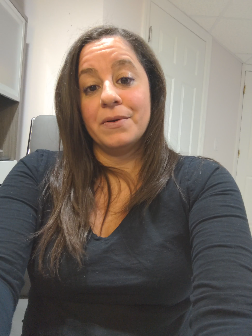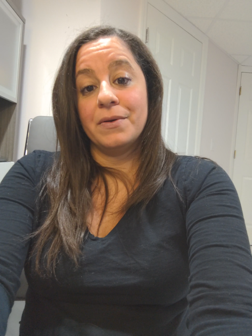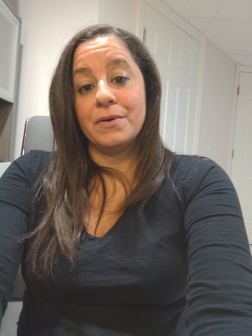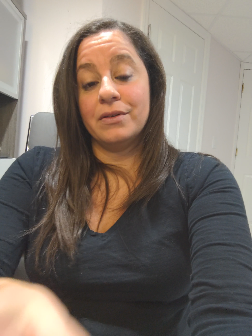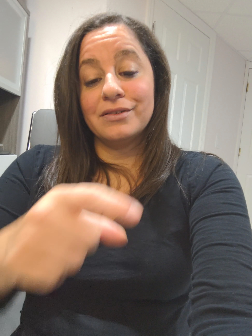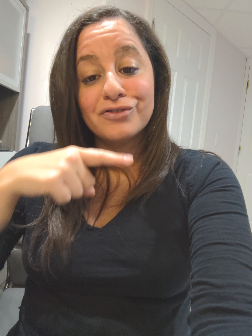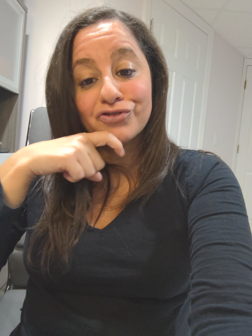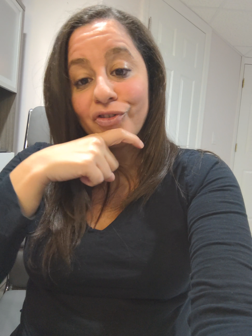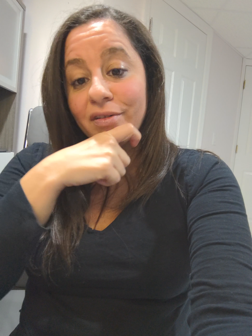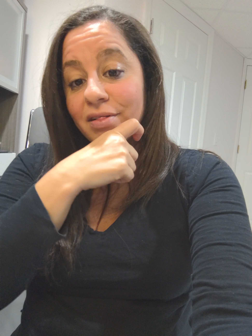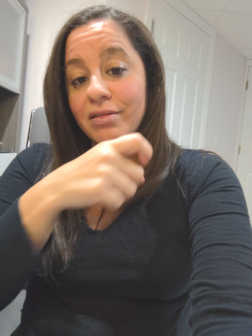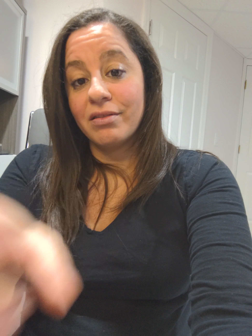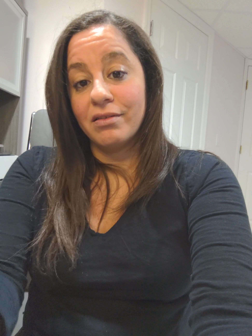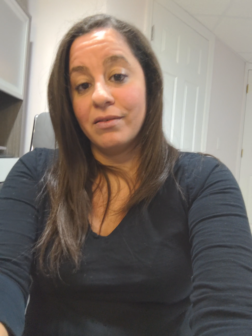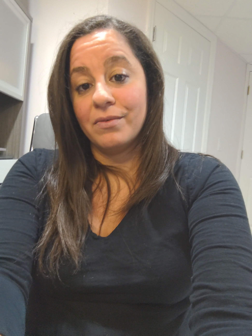cereal